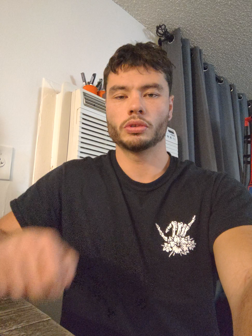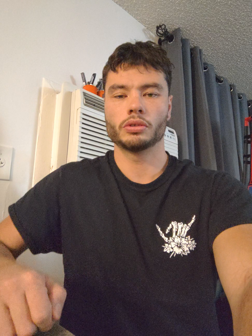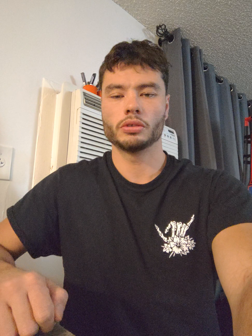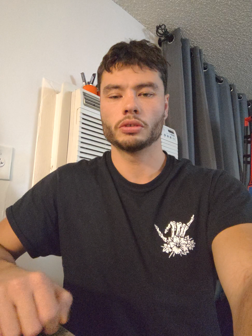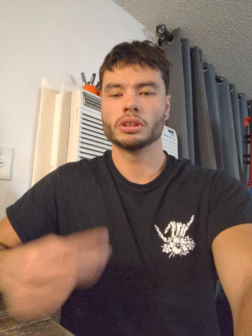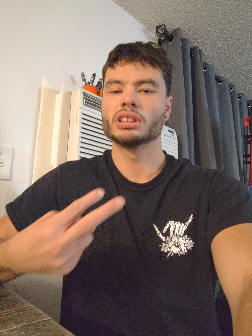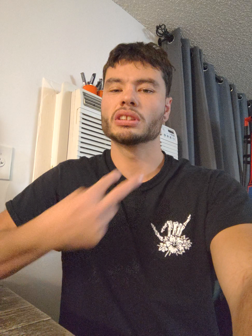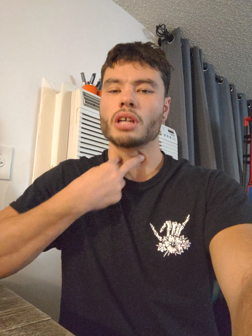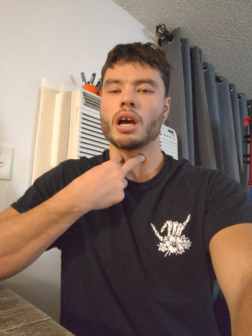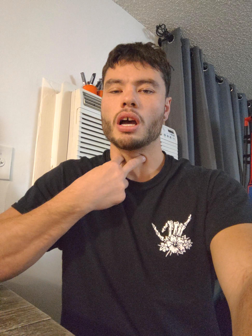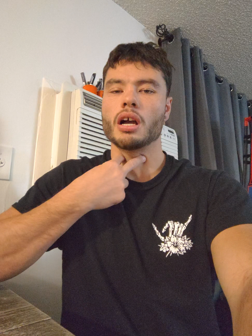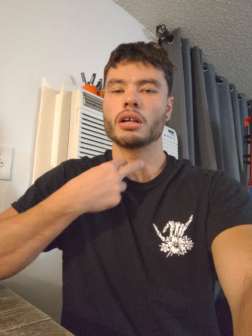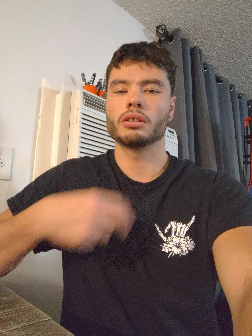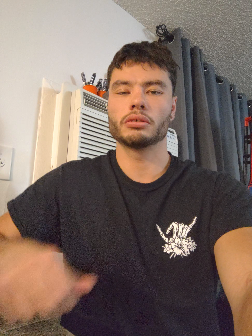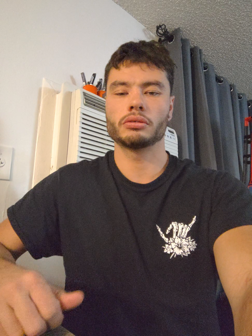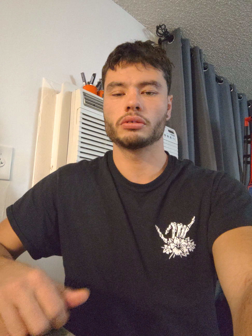stuck